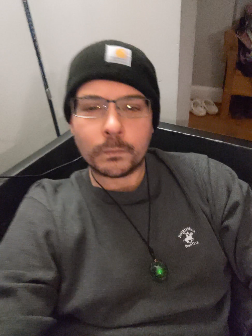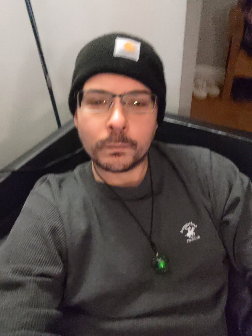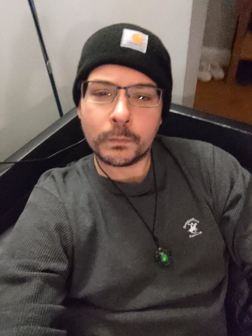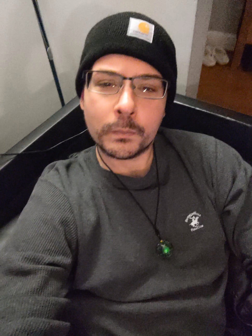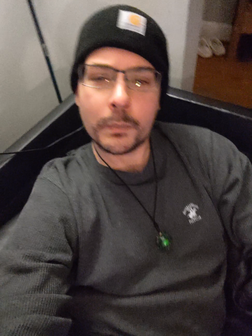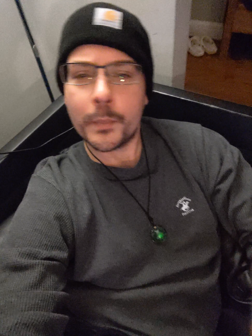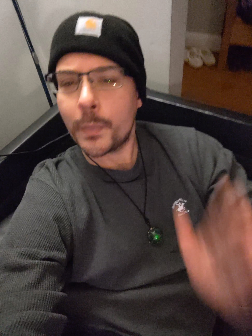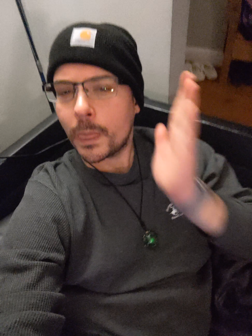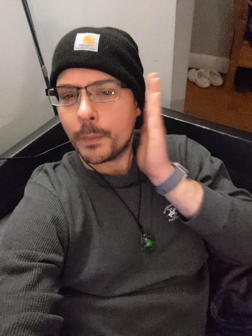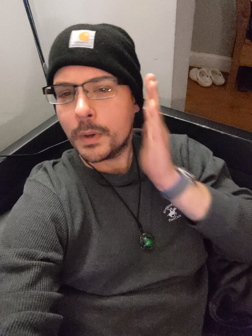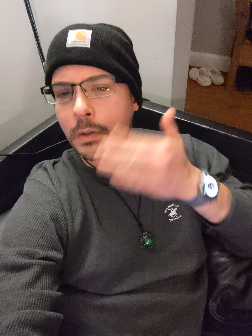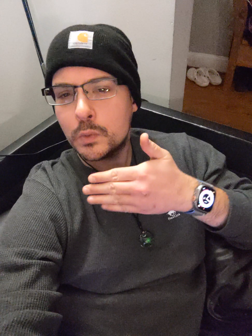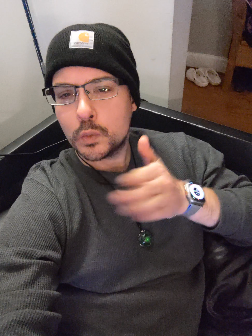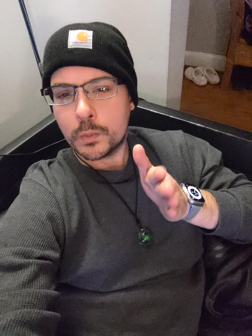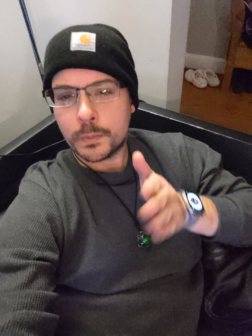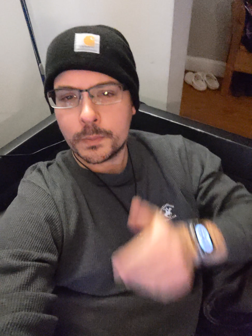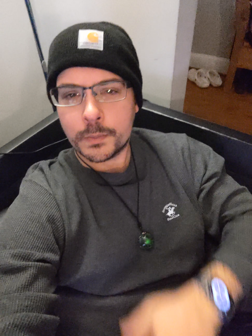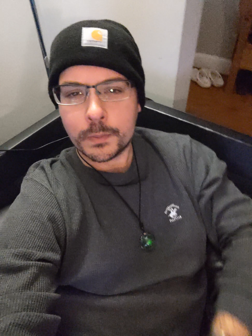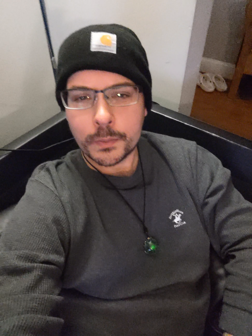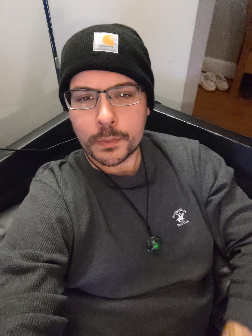bedroom